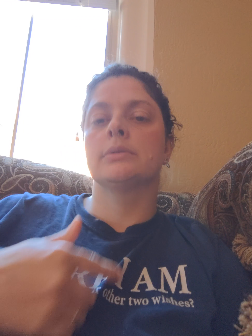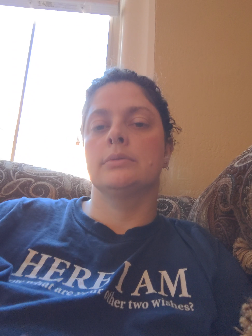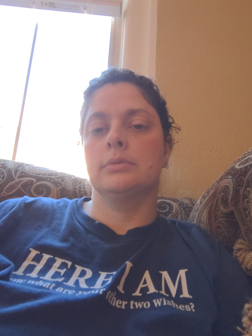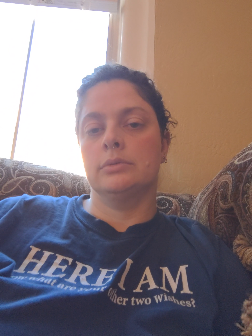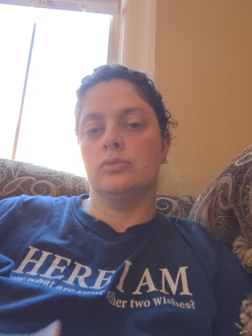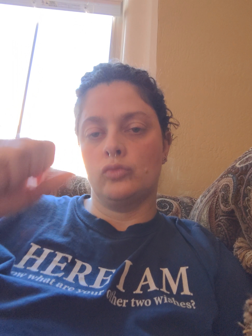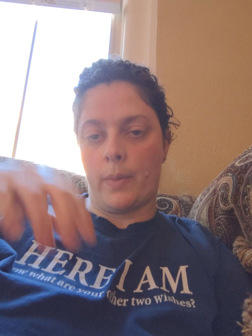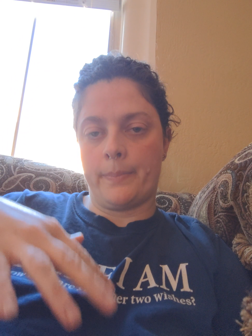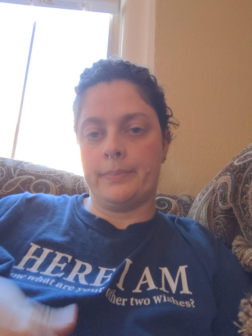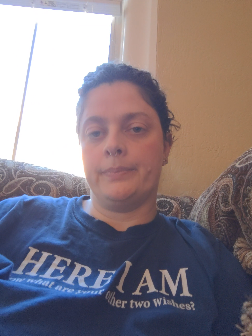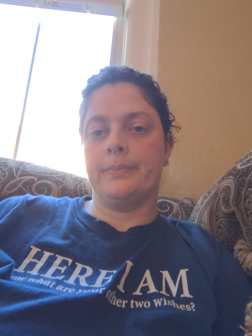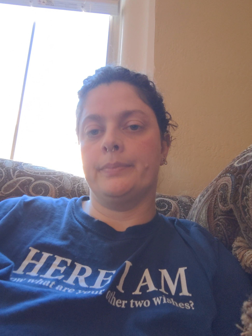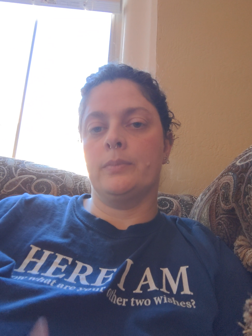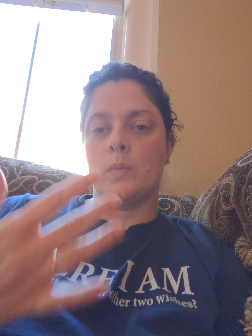drop